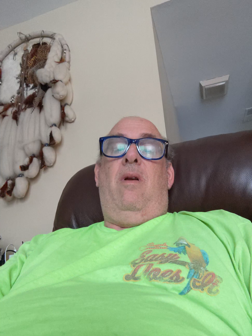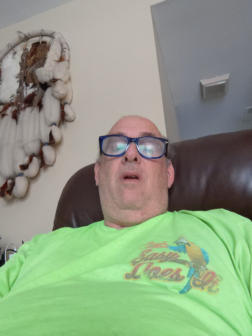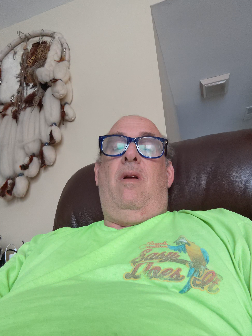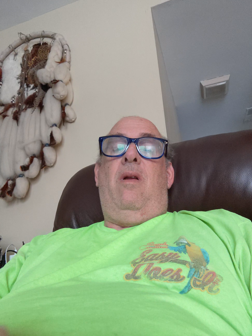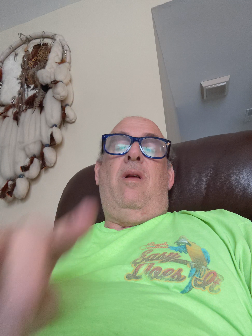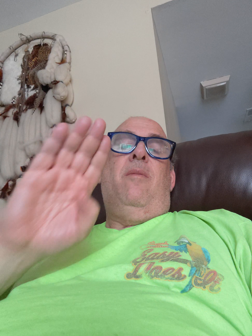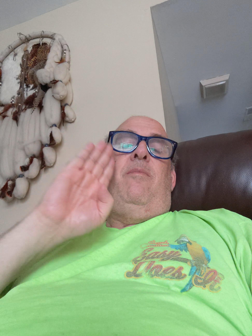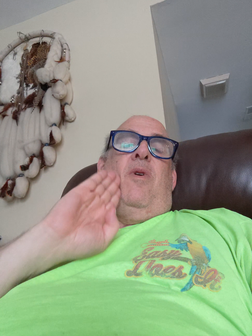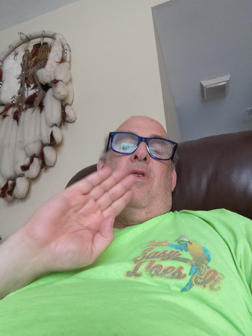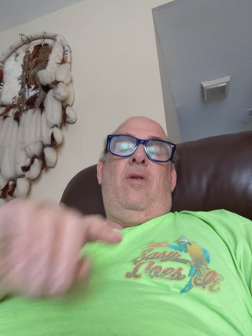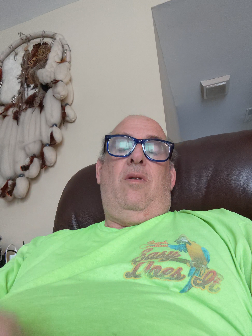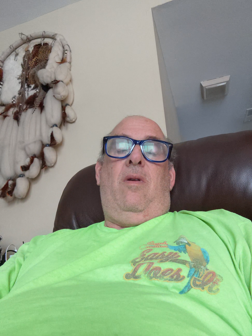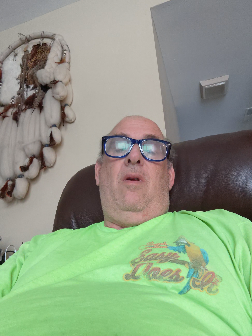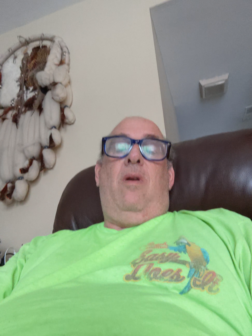brown